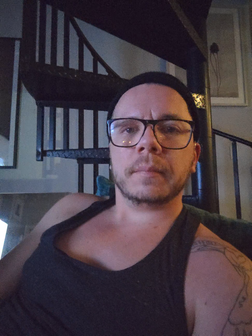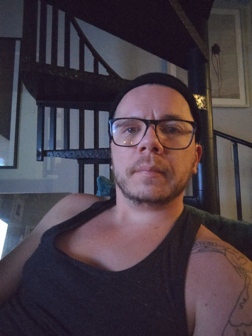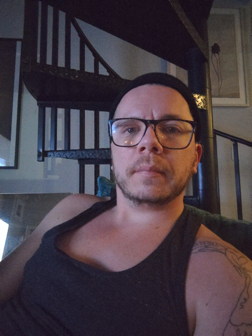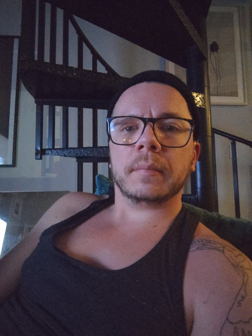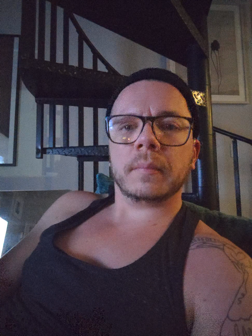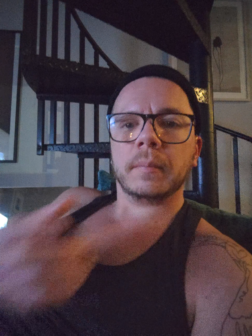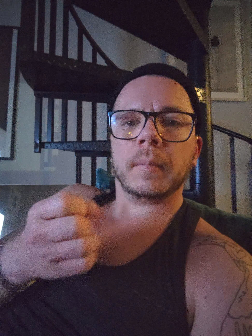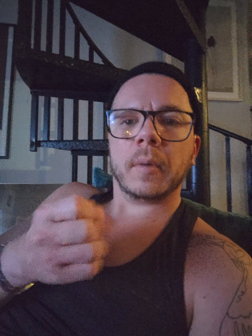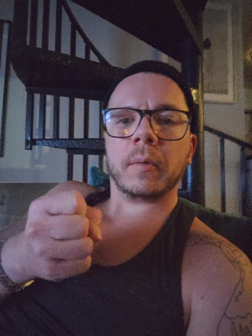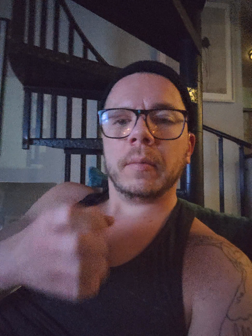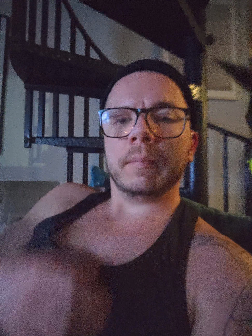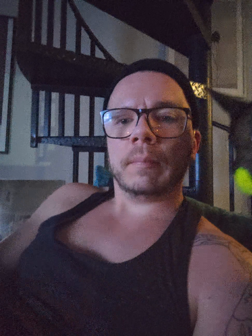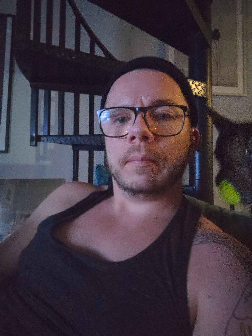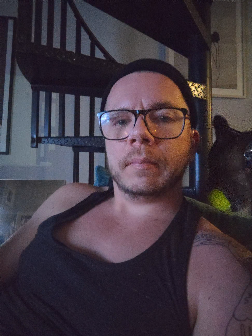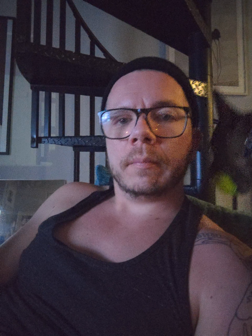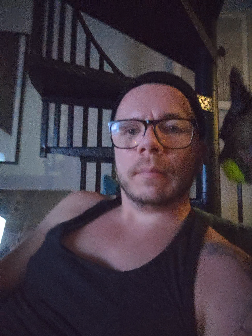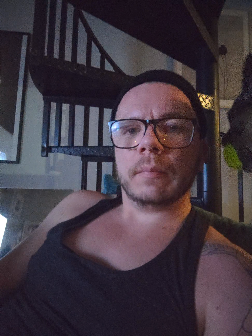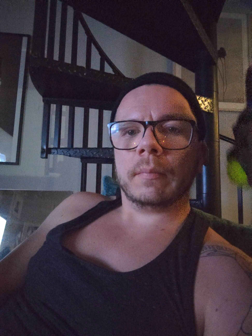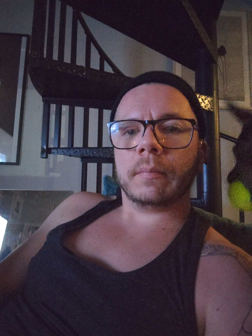milk